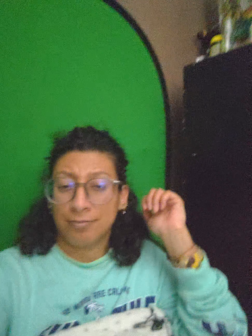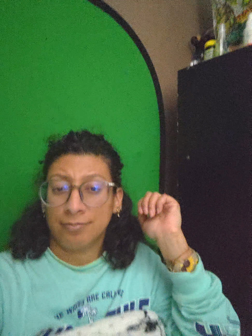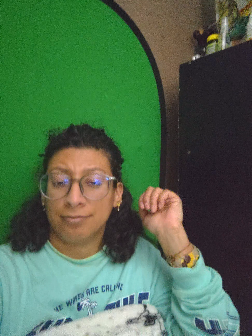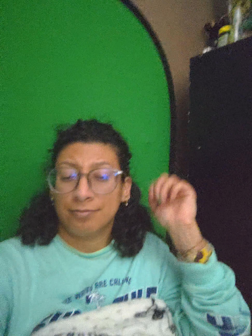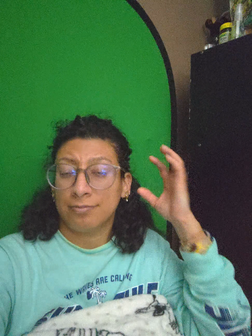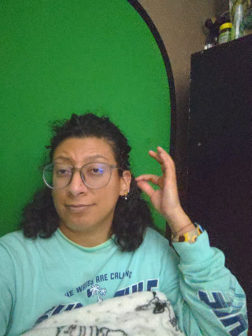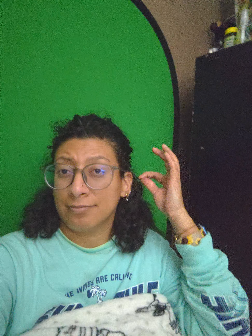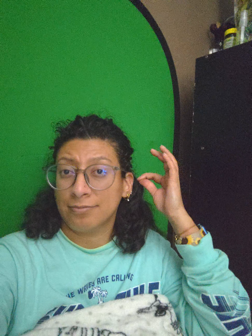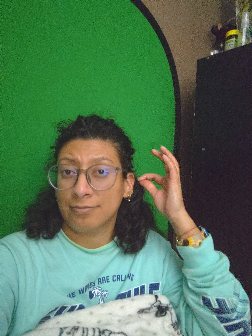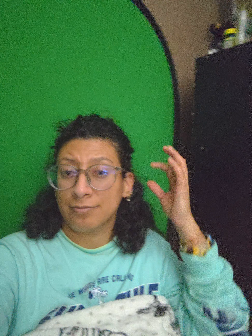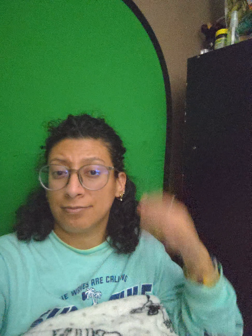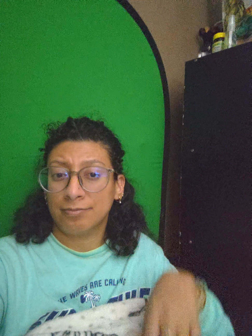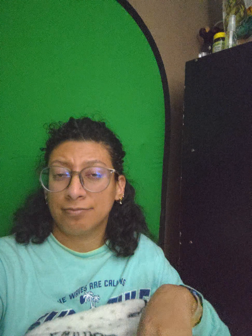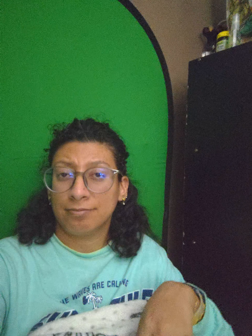hair